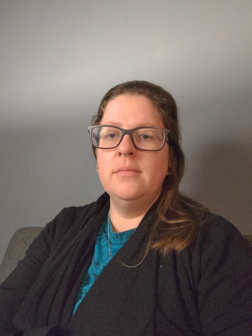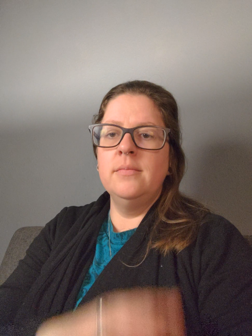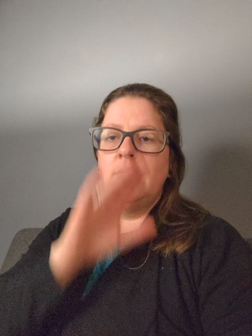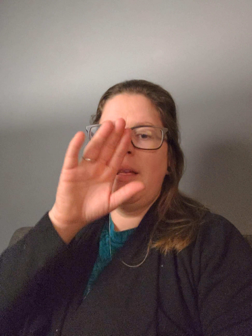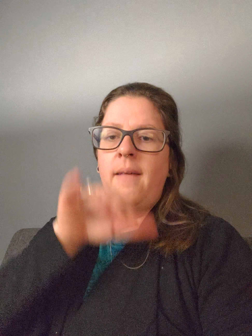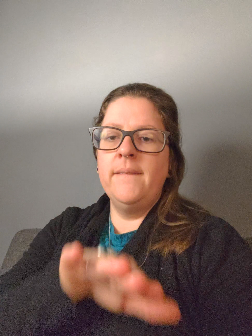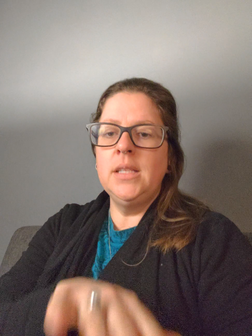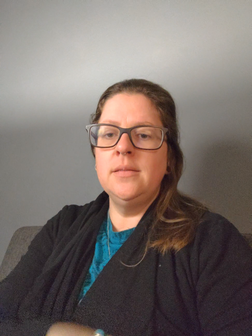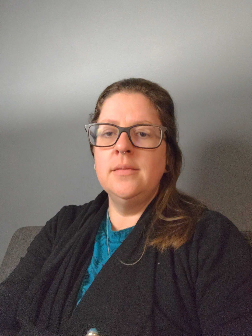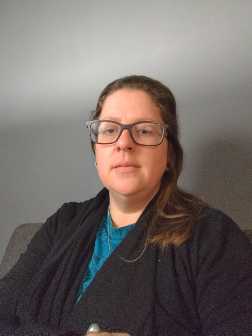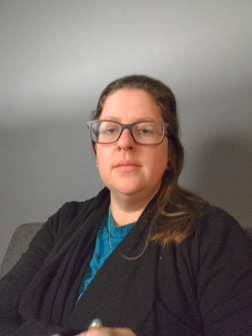elephant